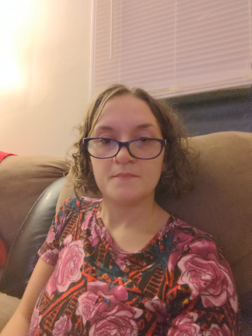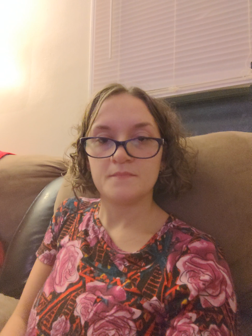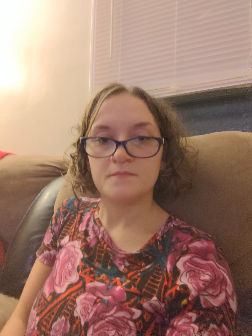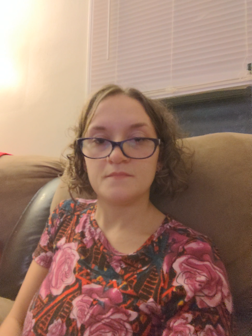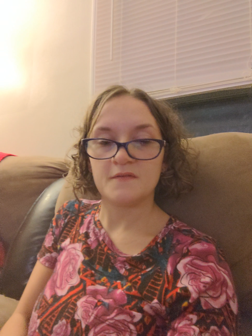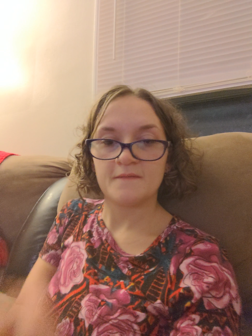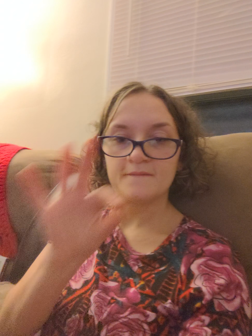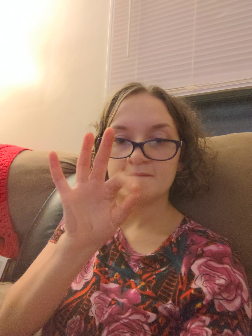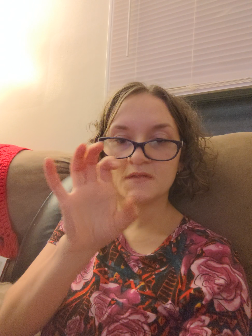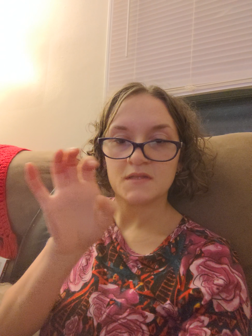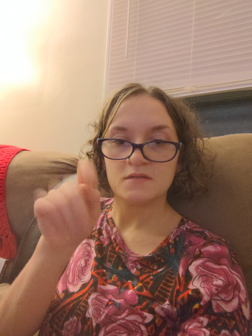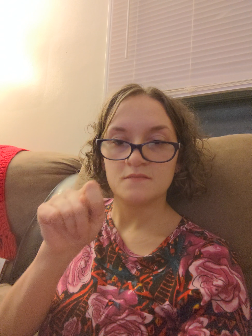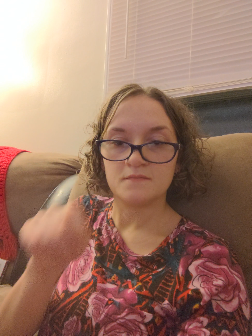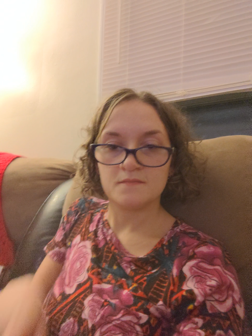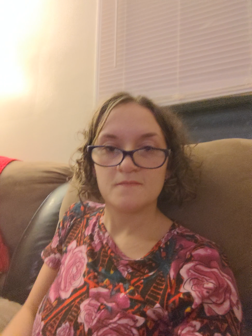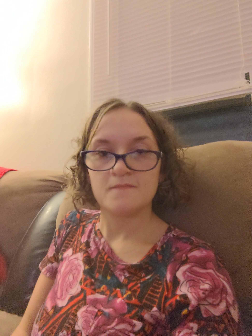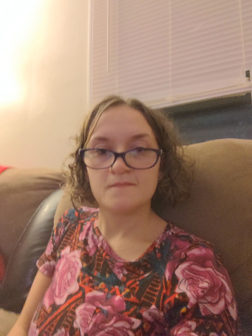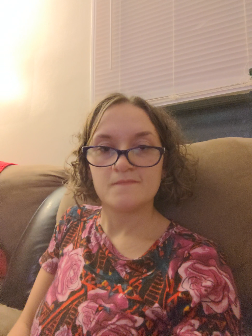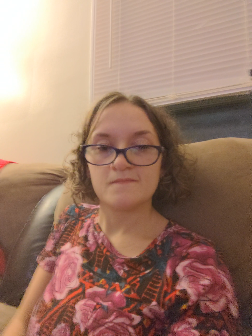feet